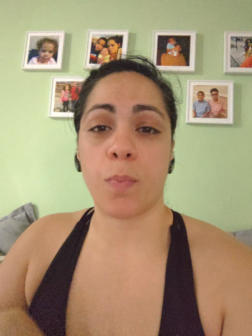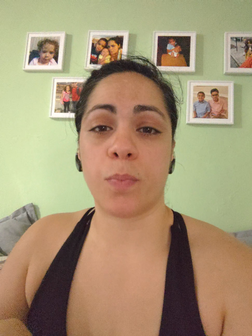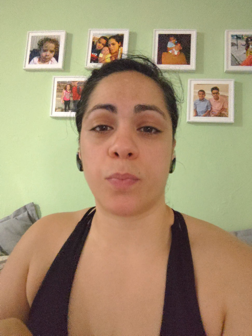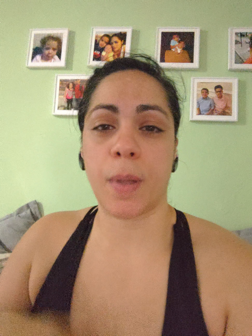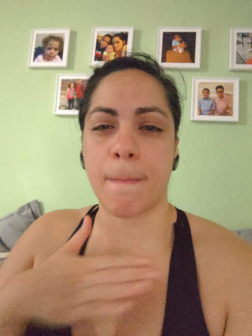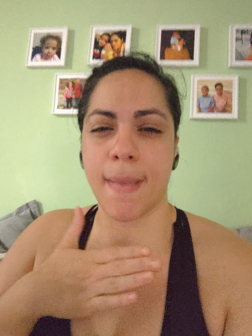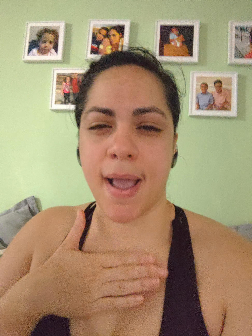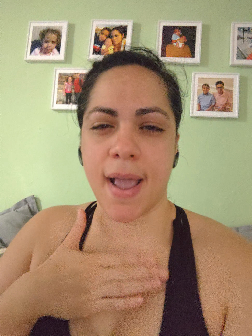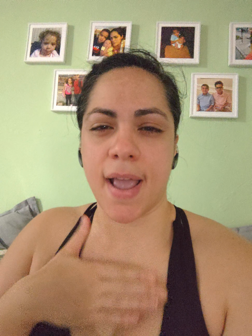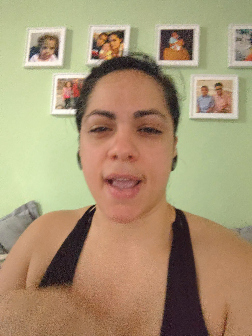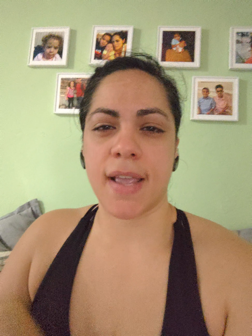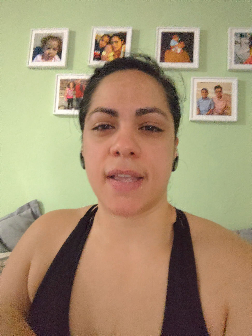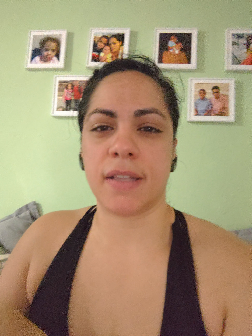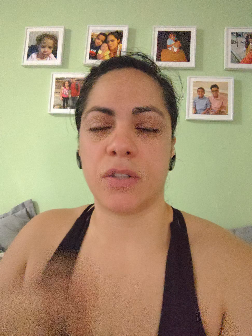my